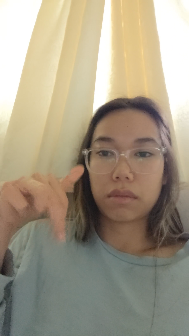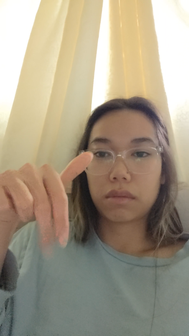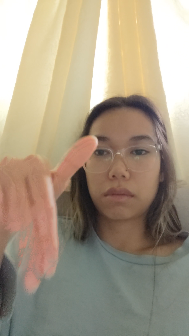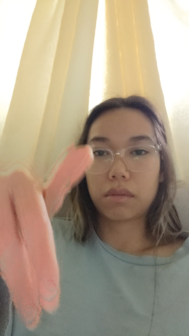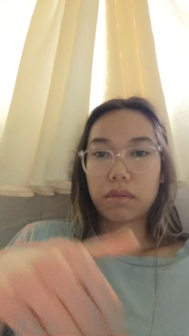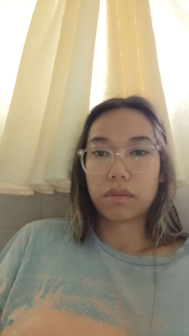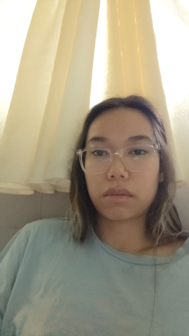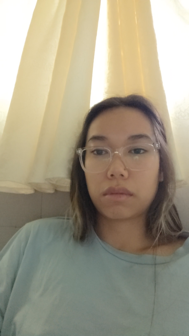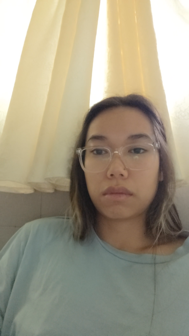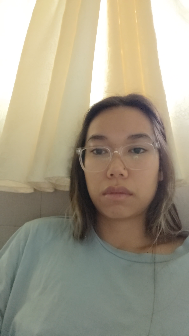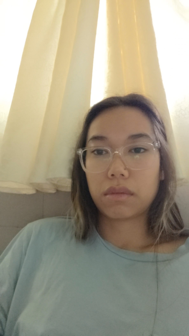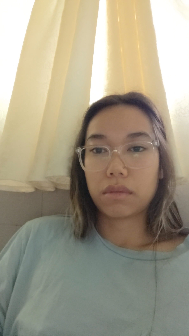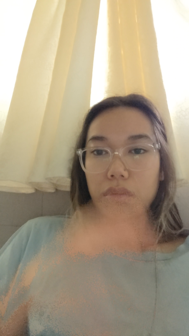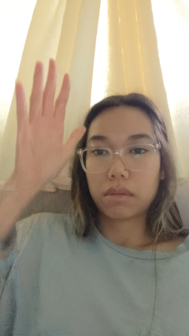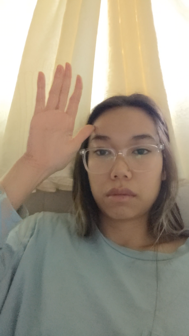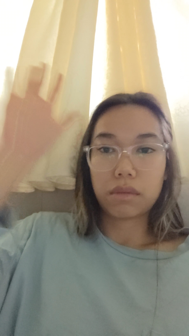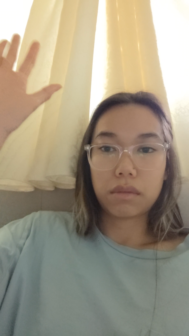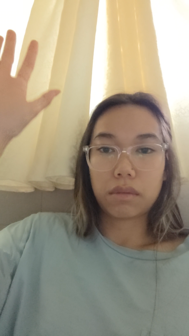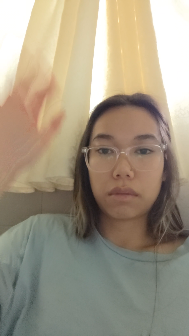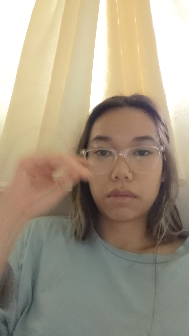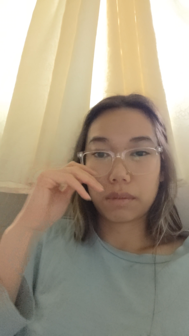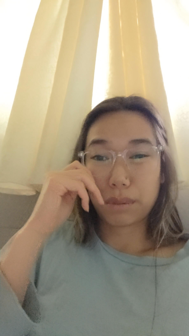moose